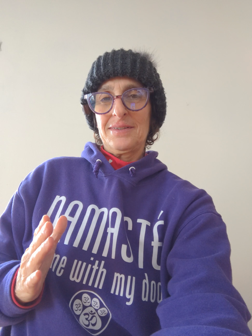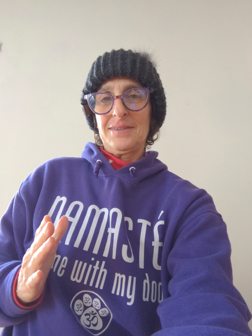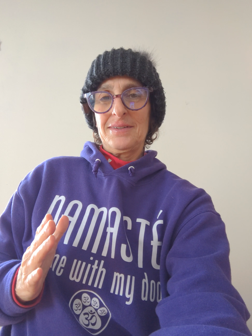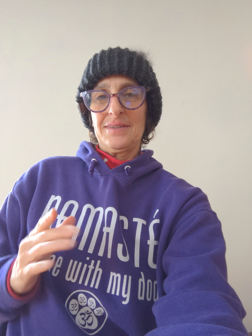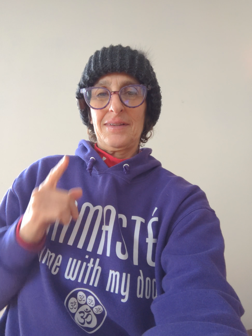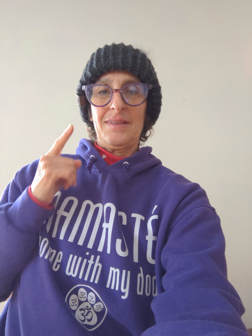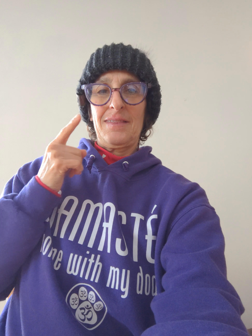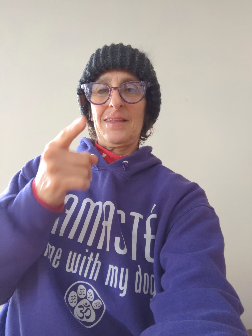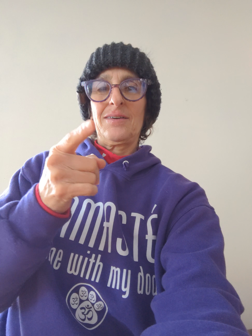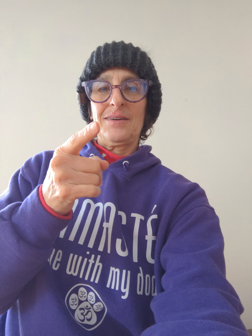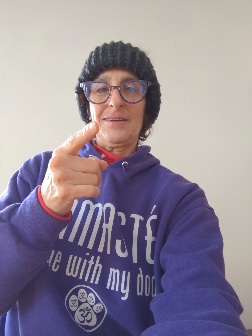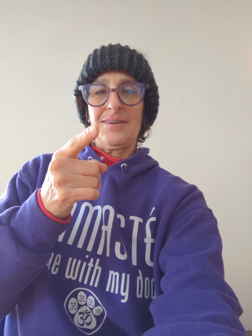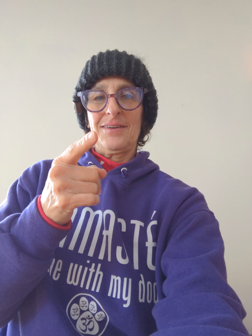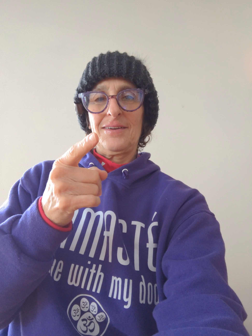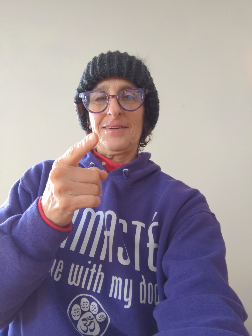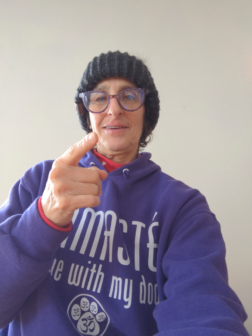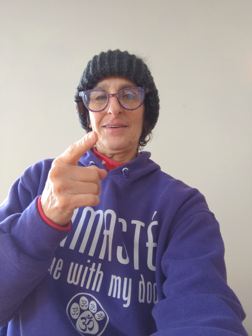there